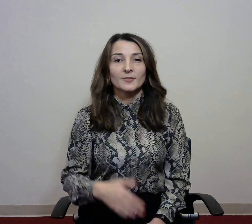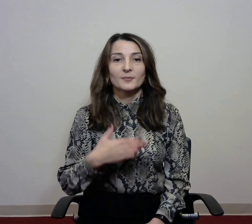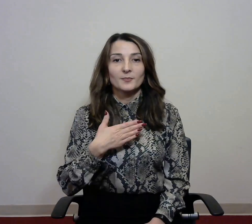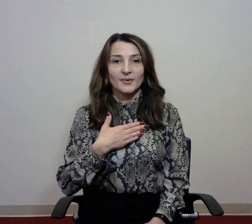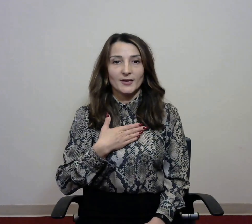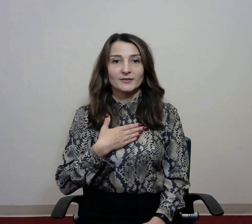mən